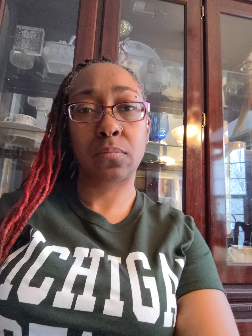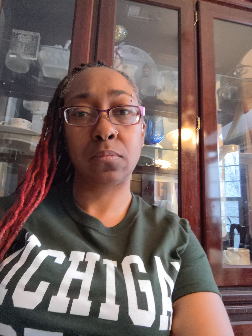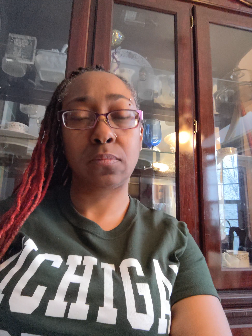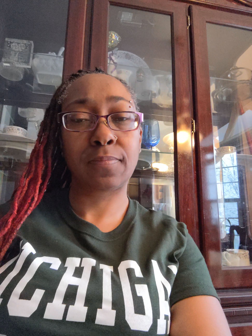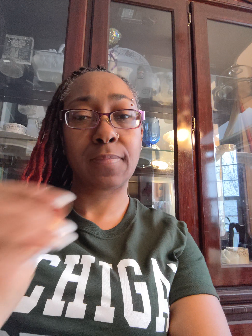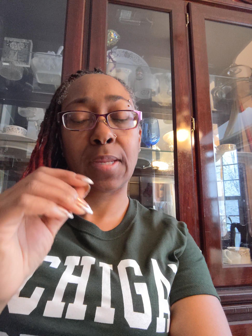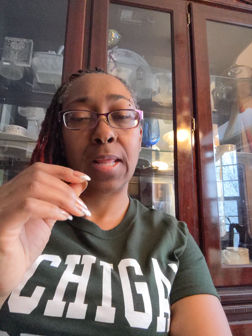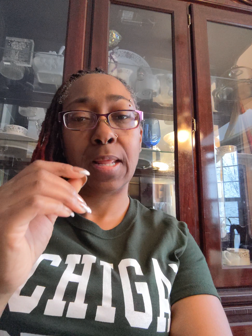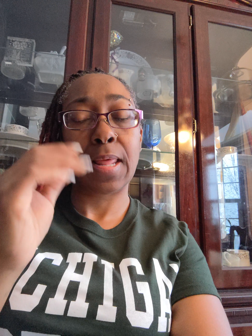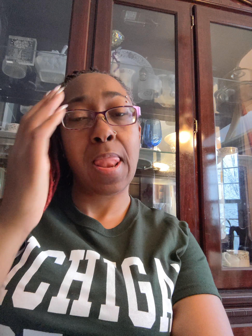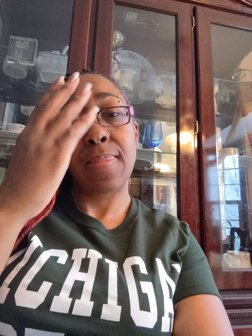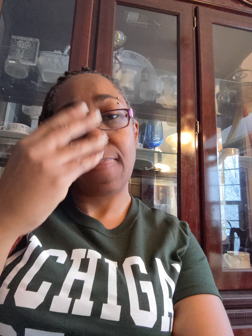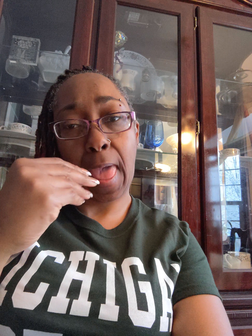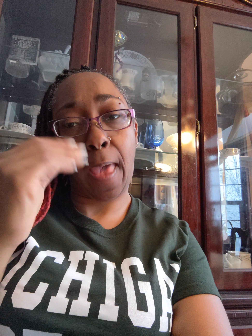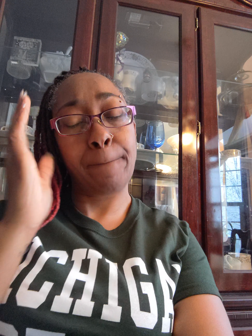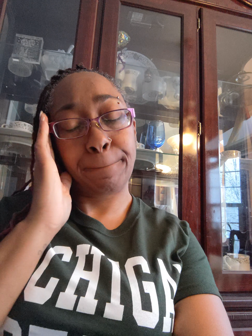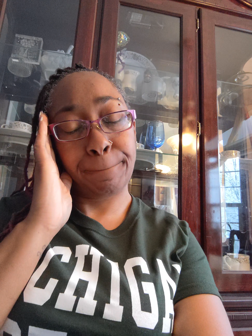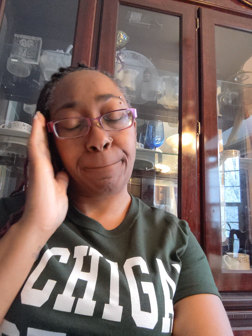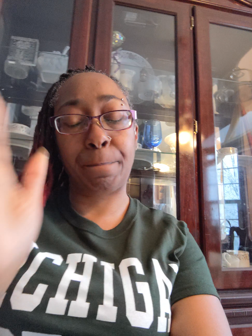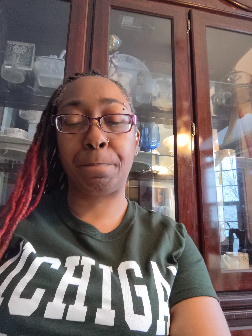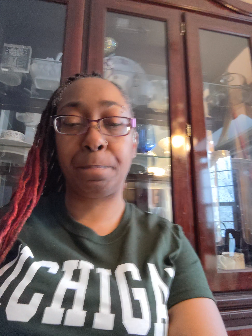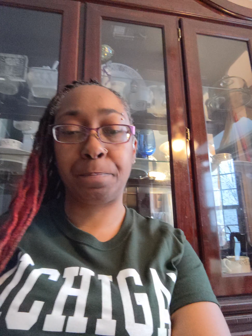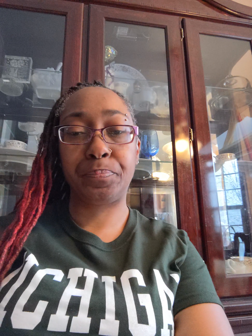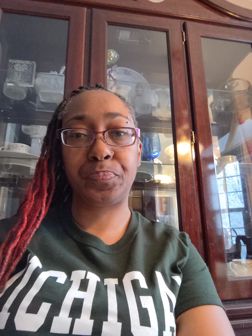nap